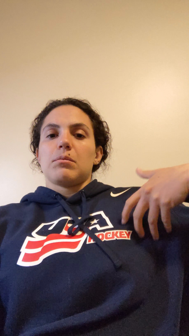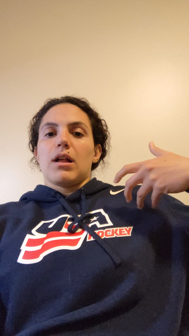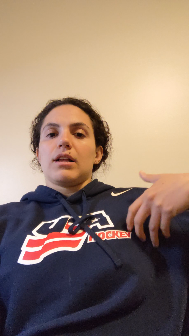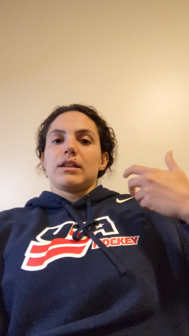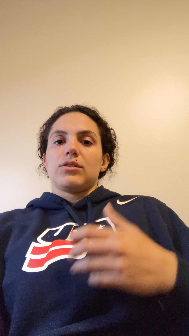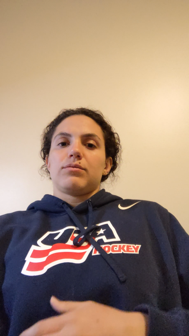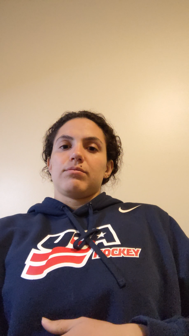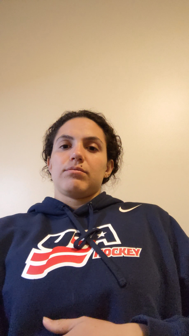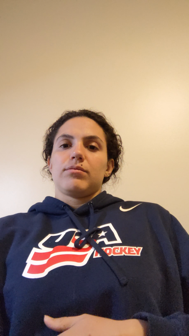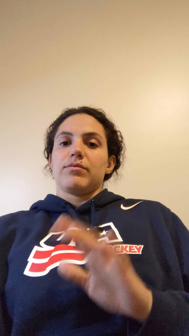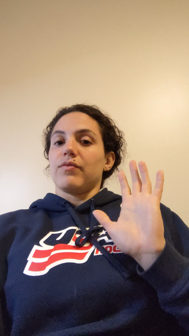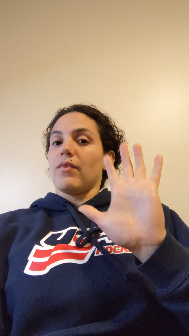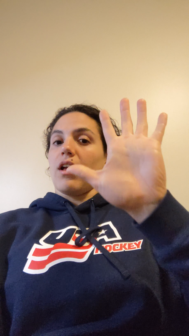give me five